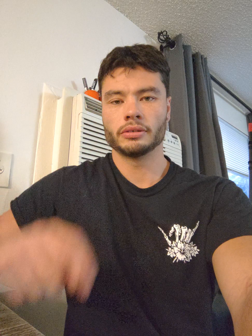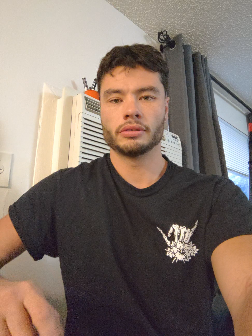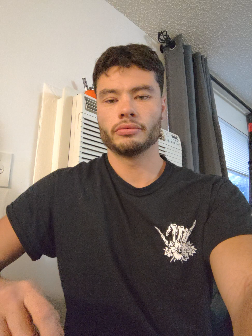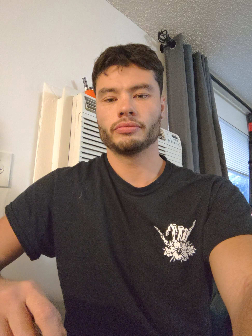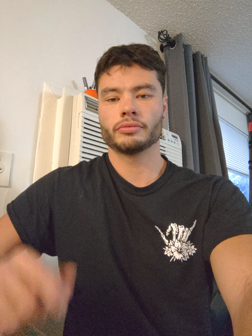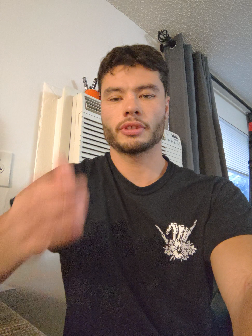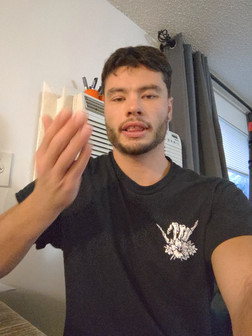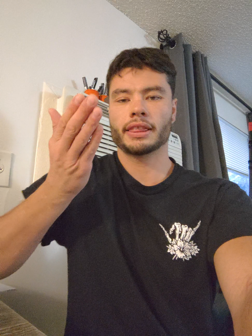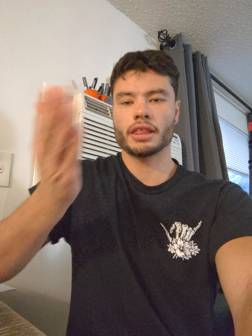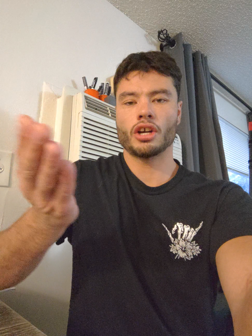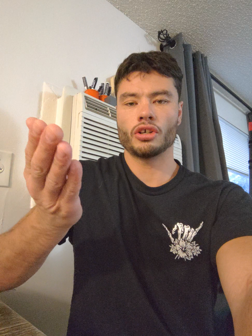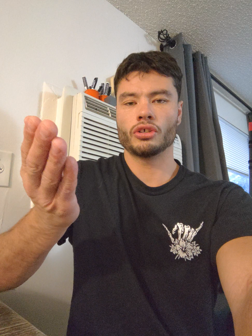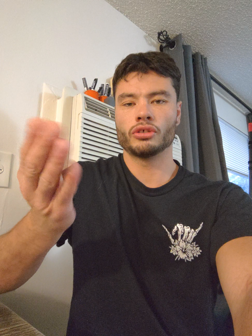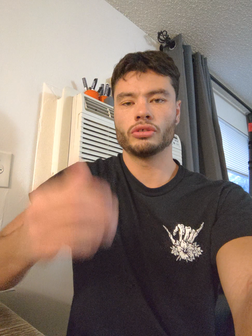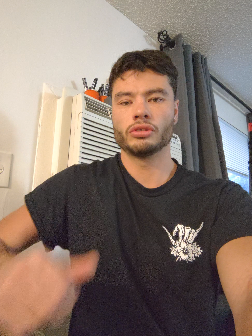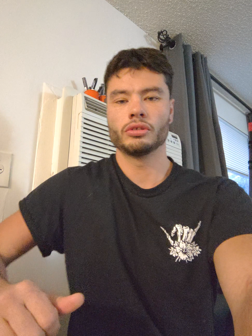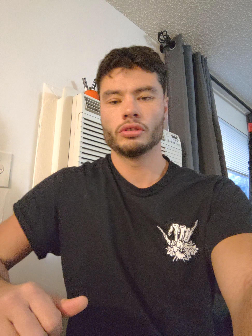there